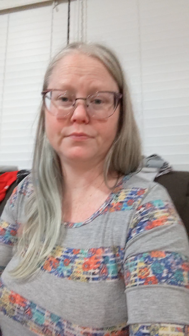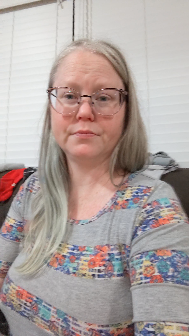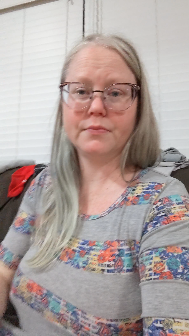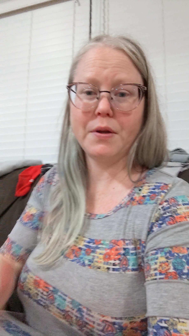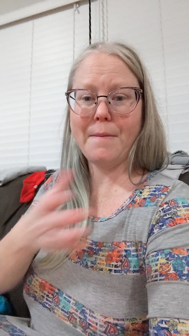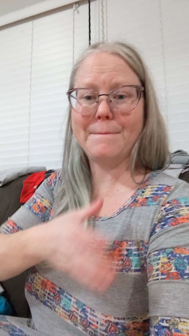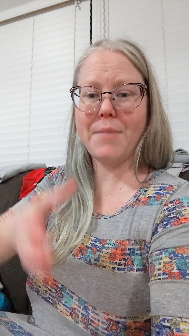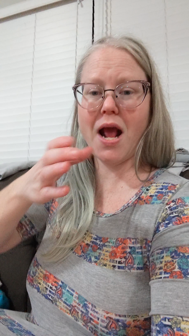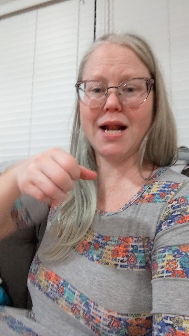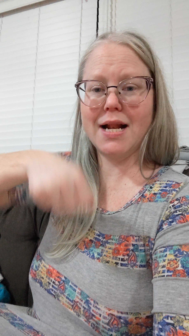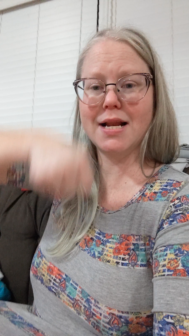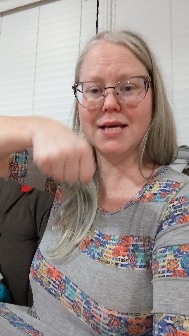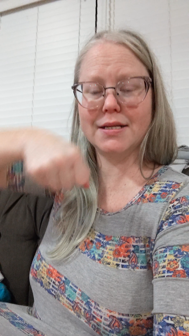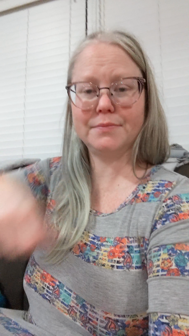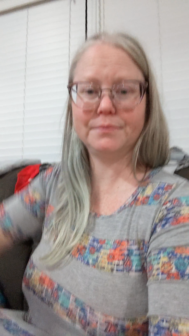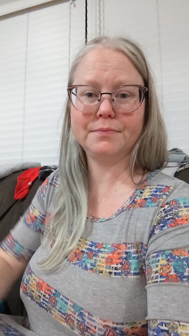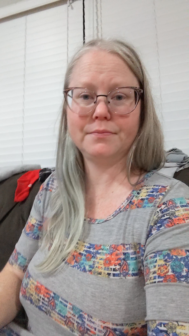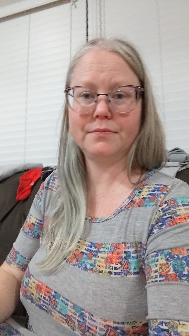bucket